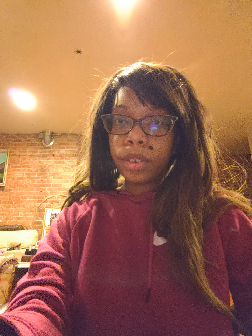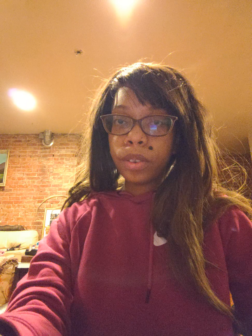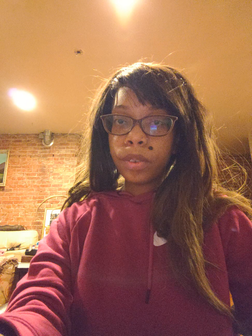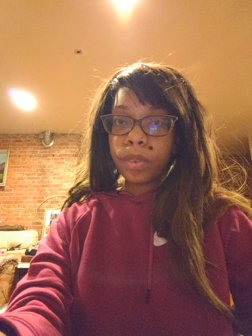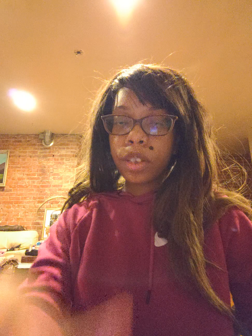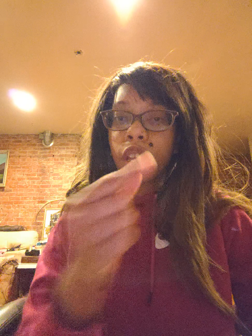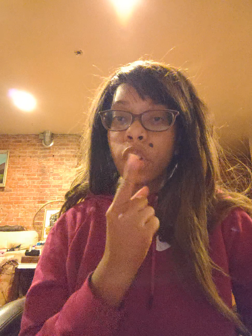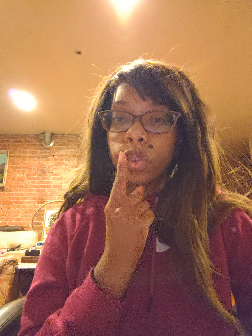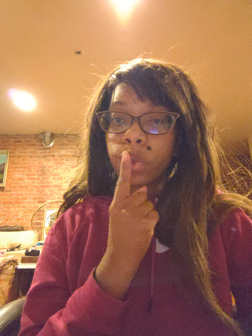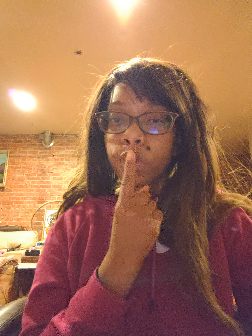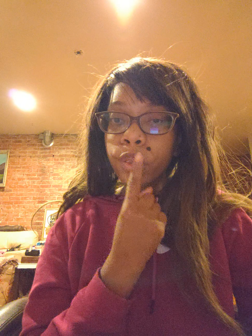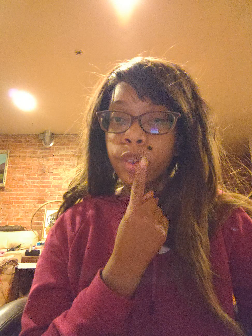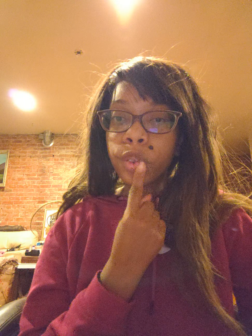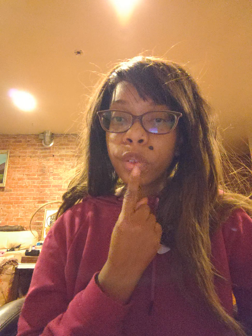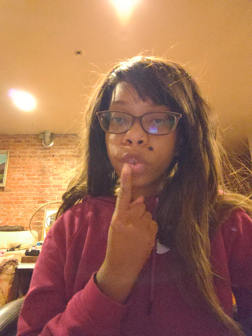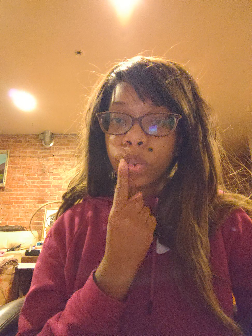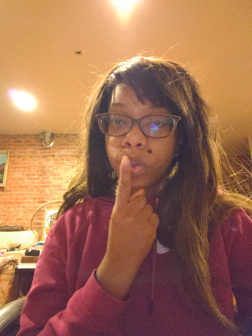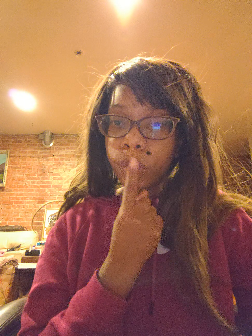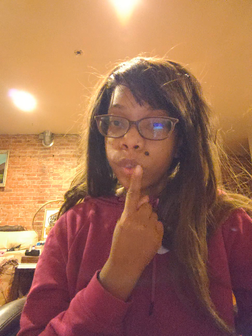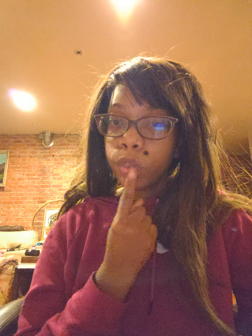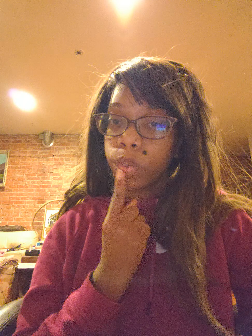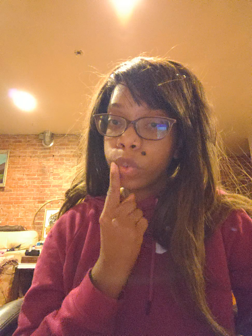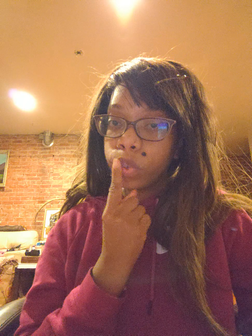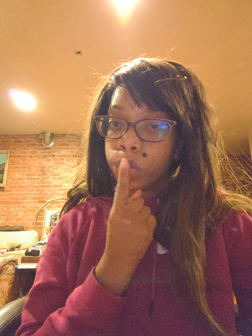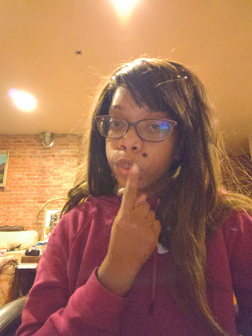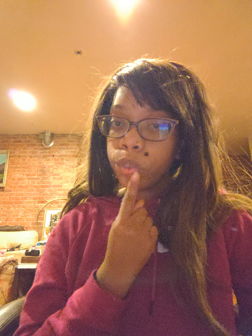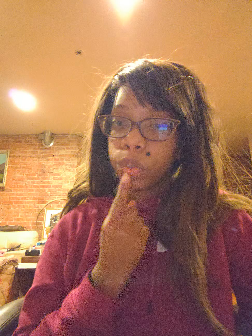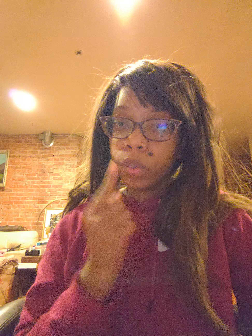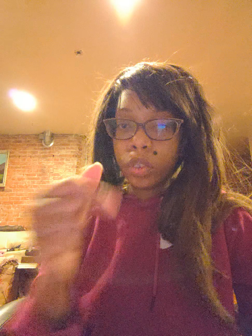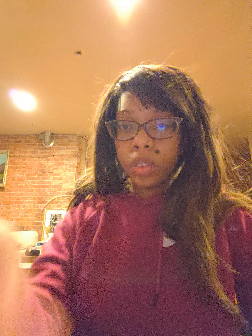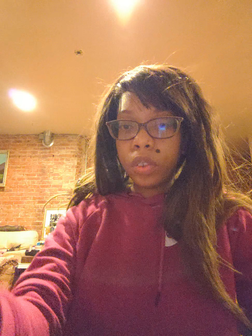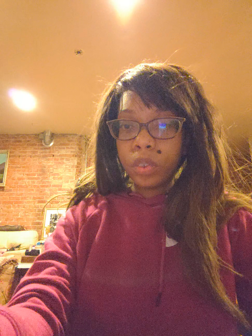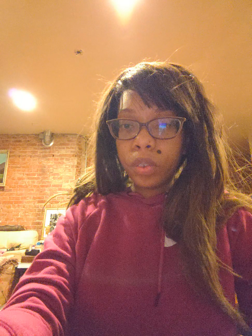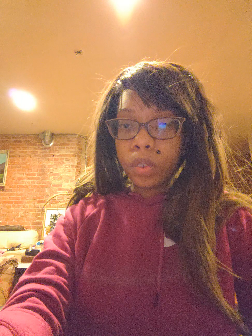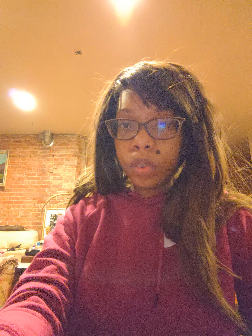lips